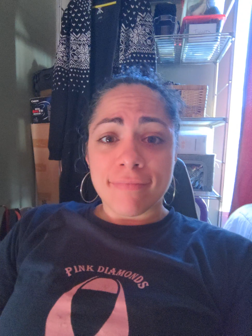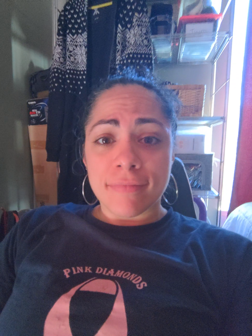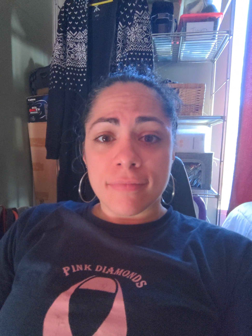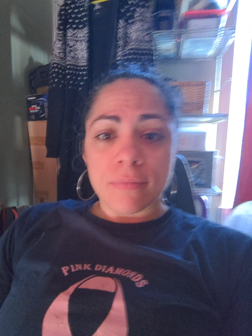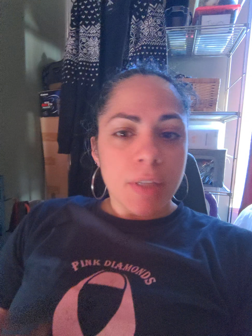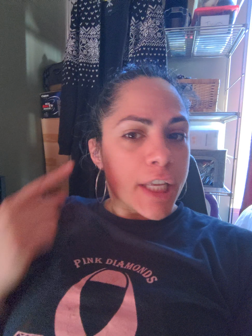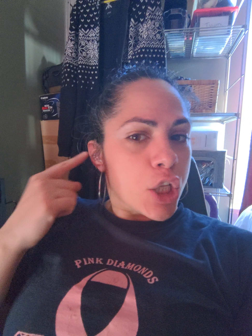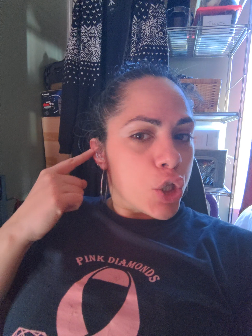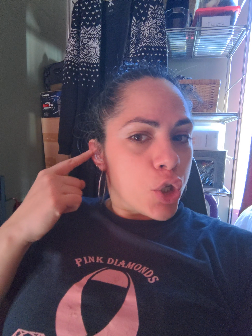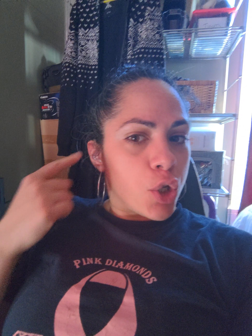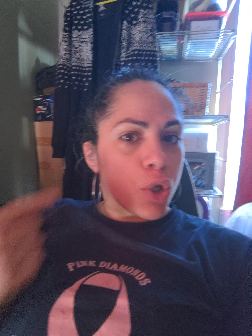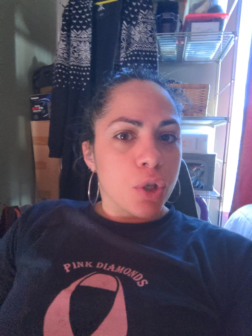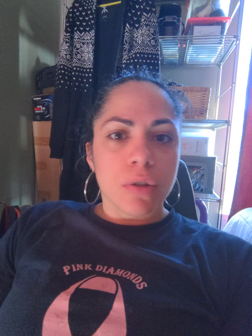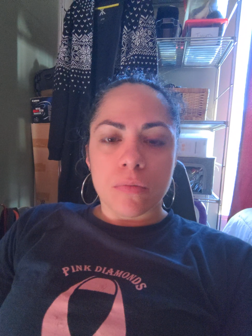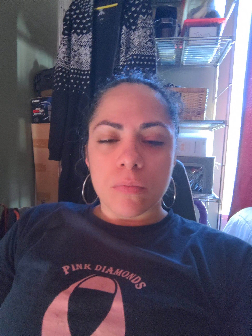ear